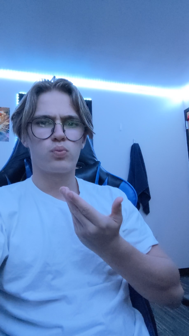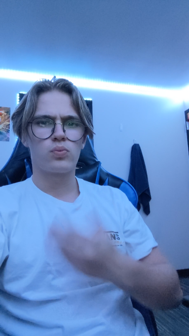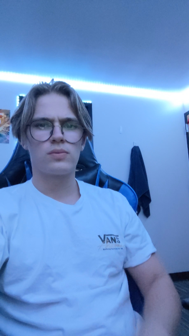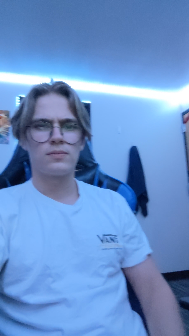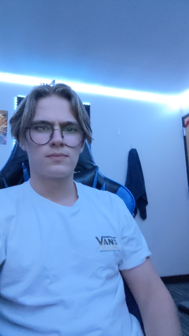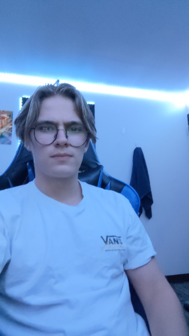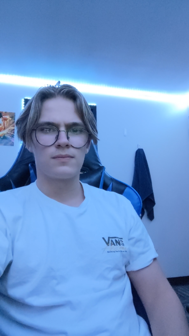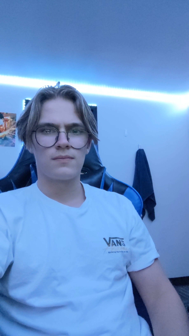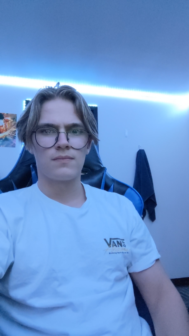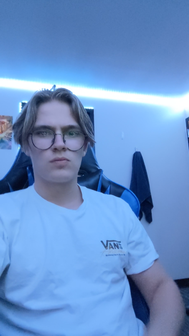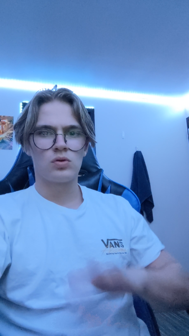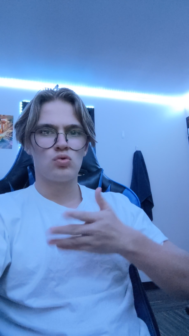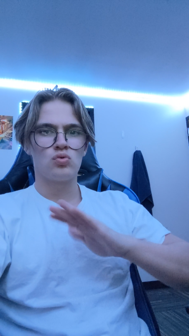cook